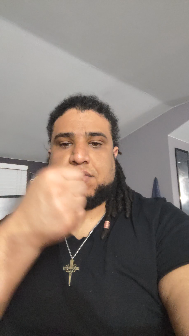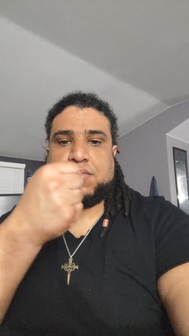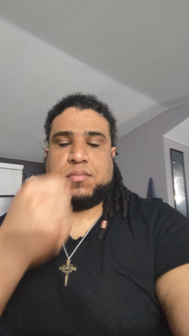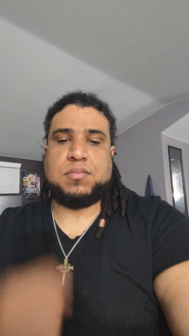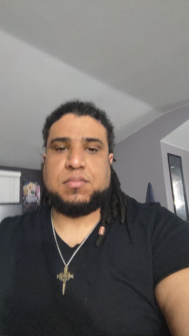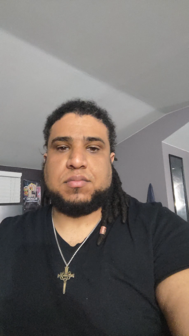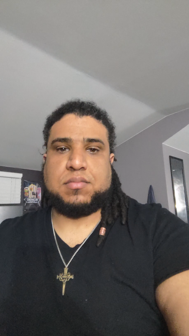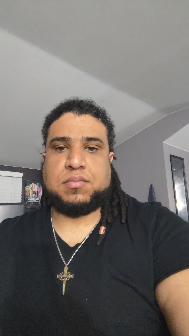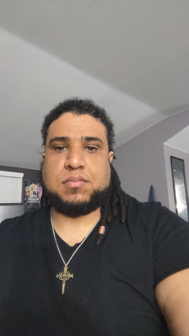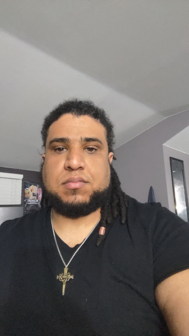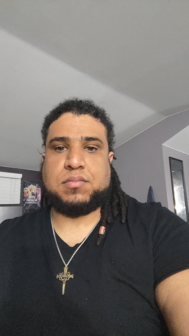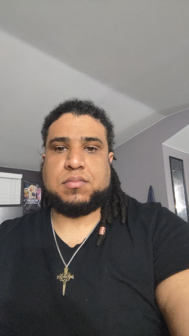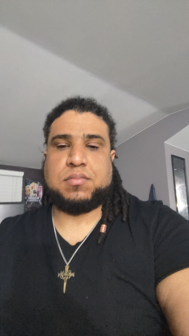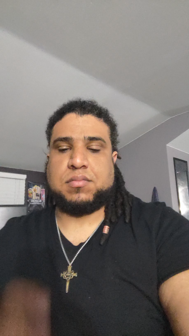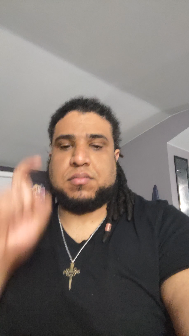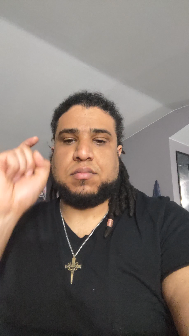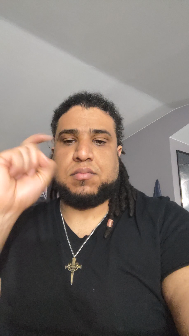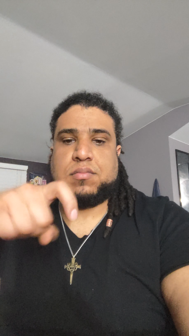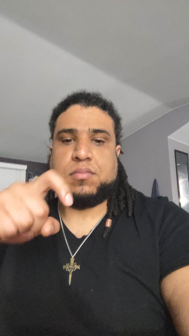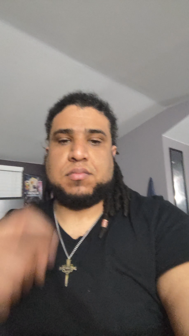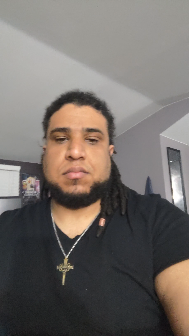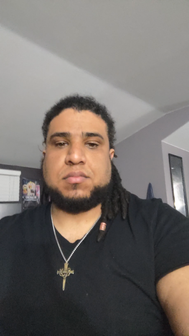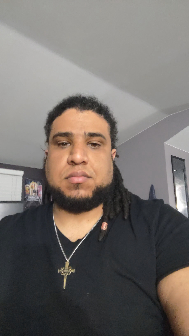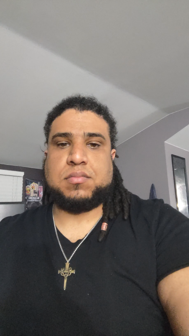must